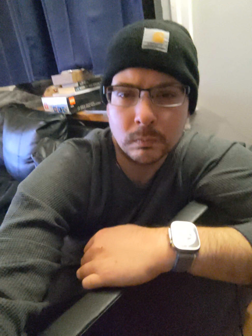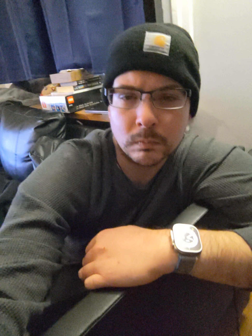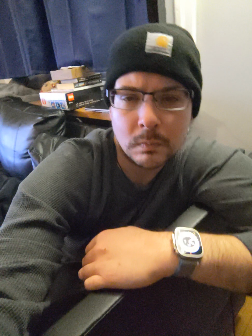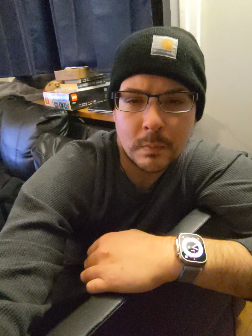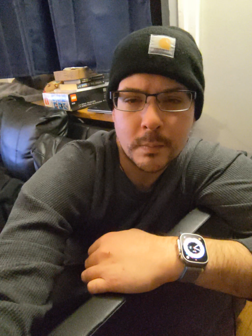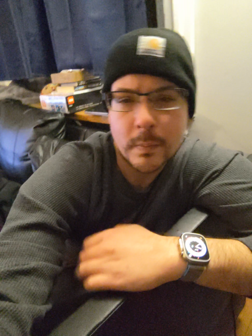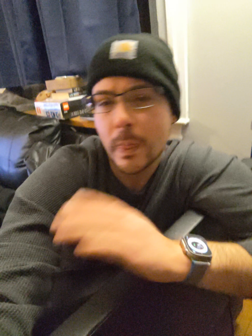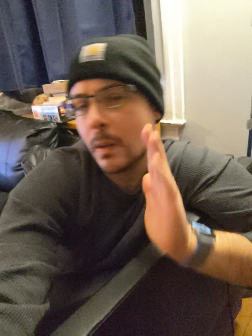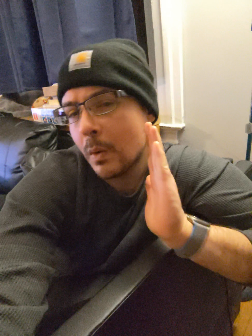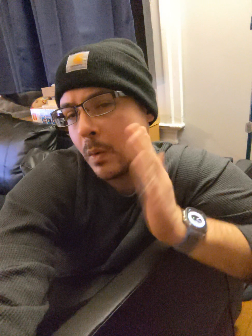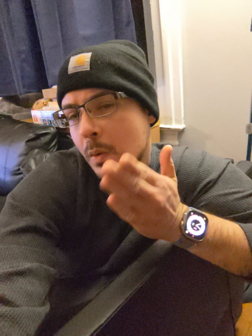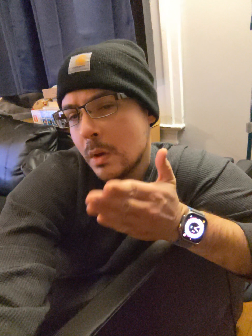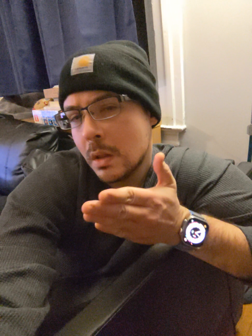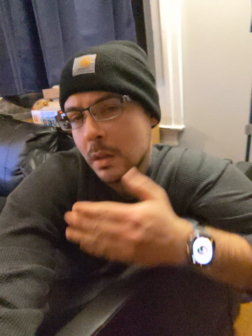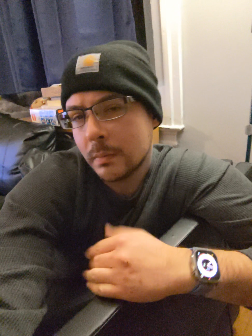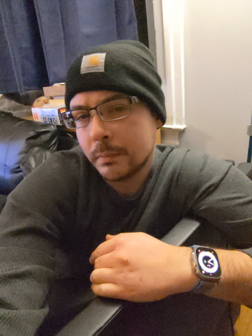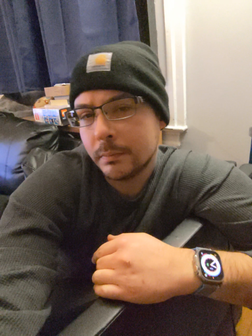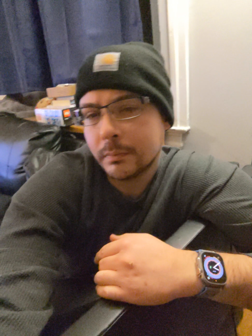will